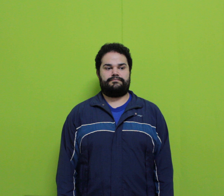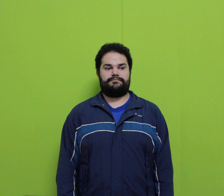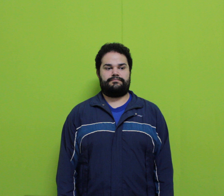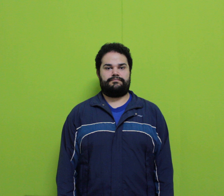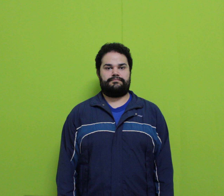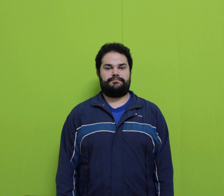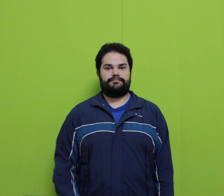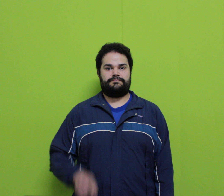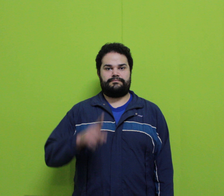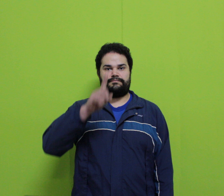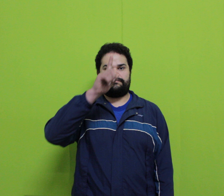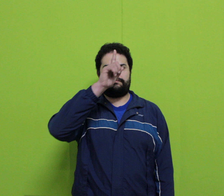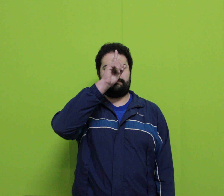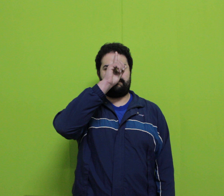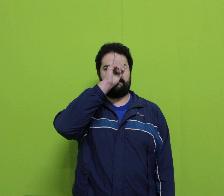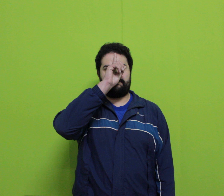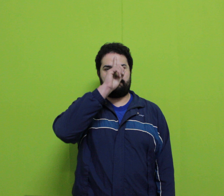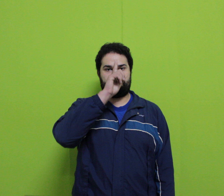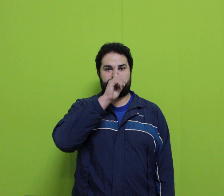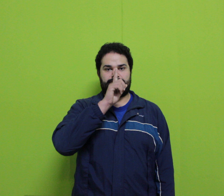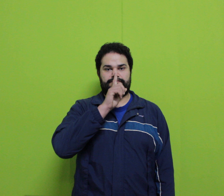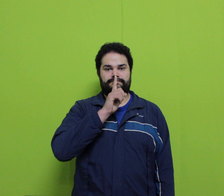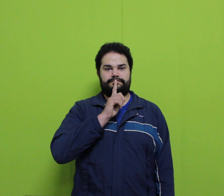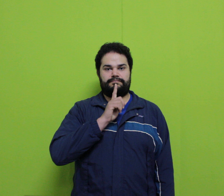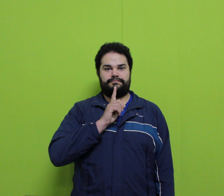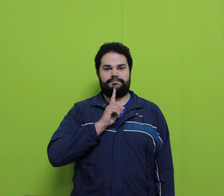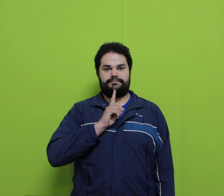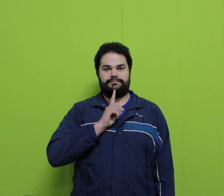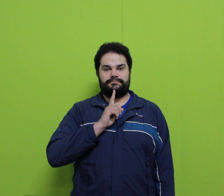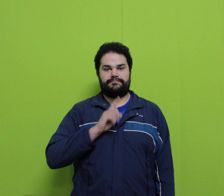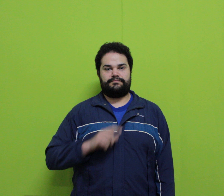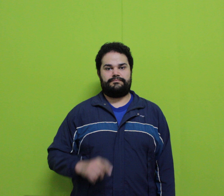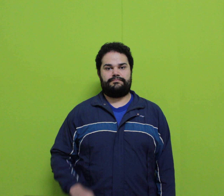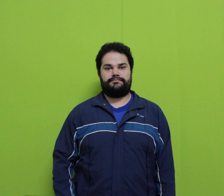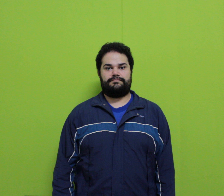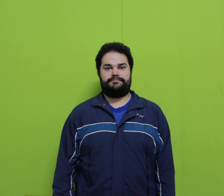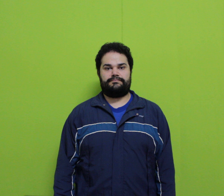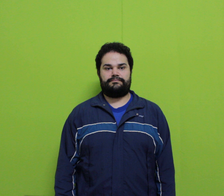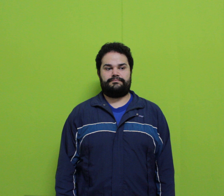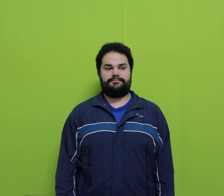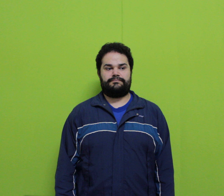amarelo